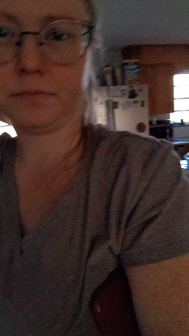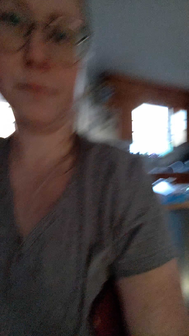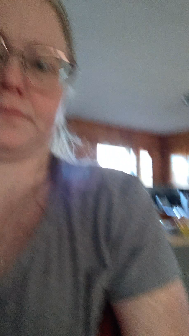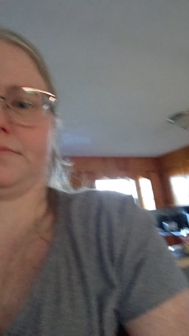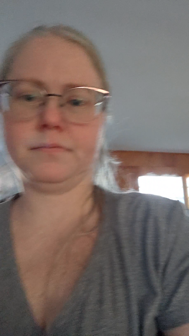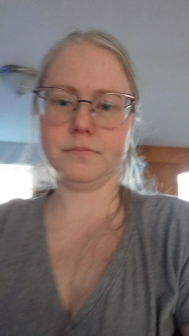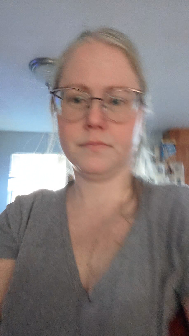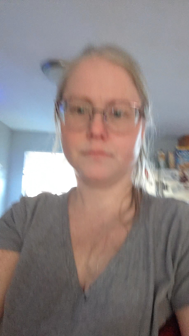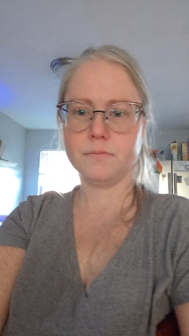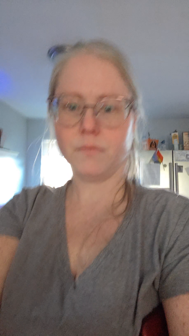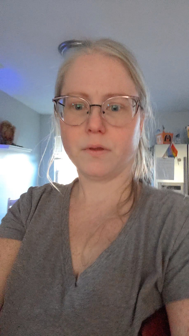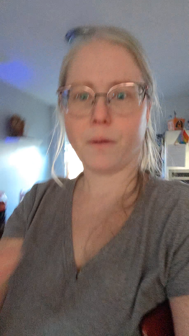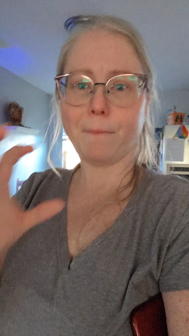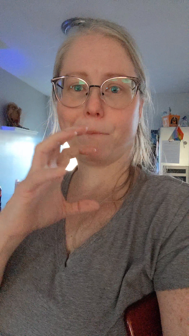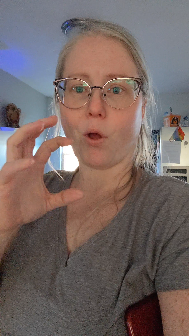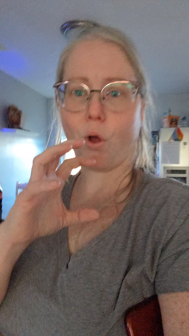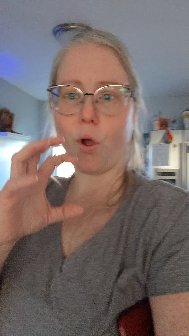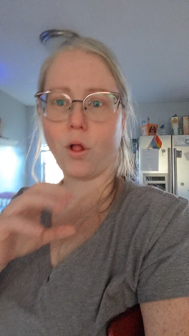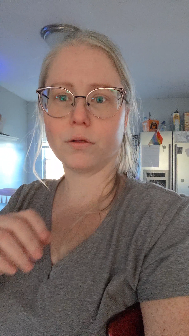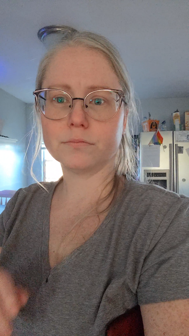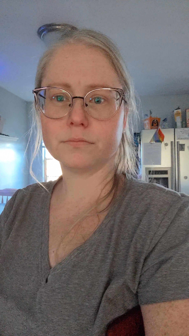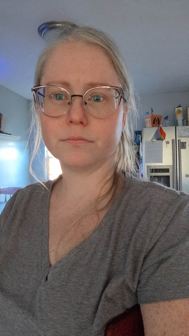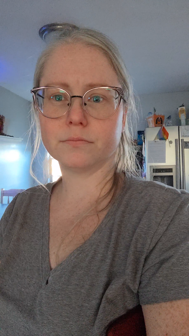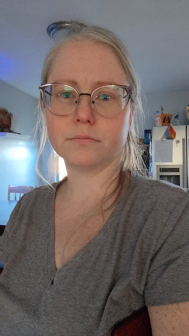ball